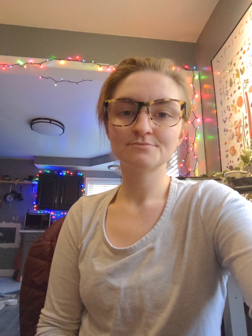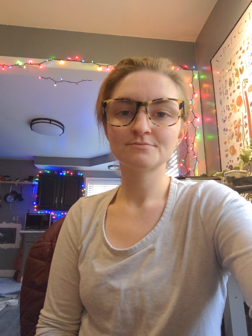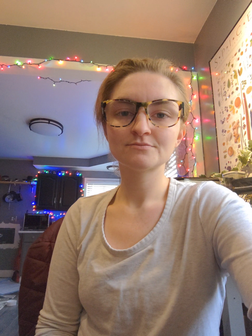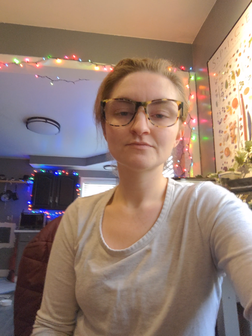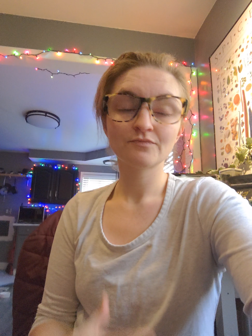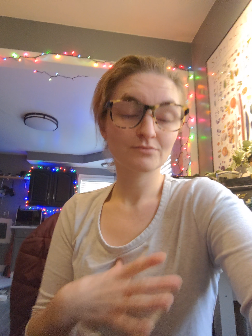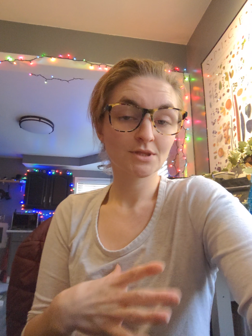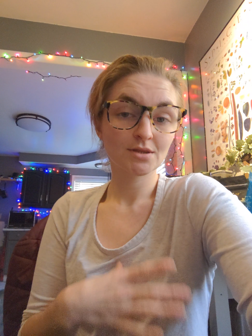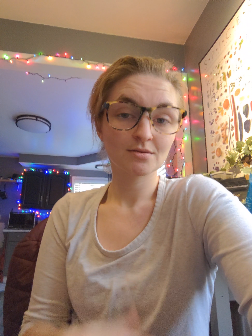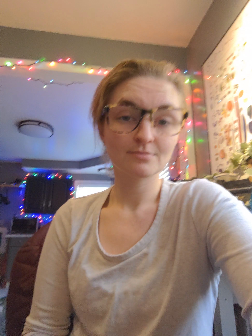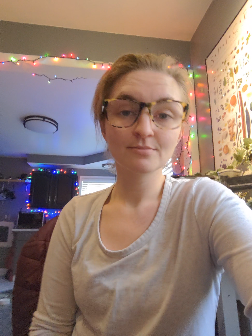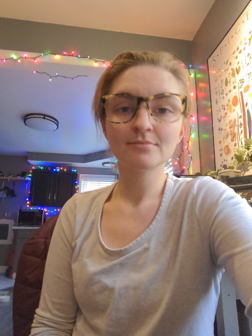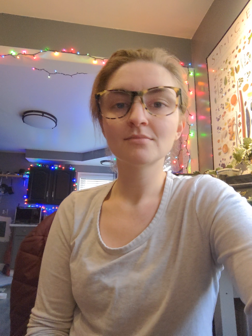fine